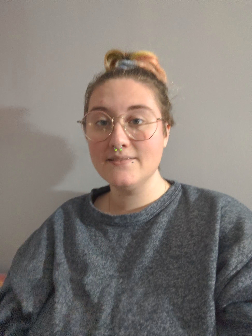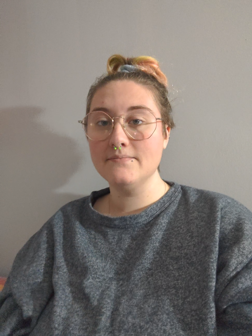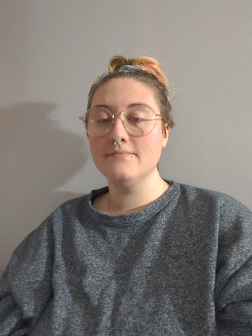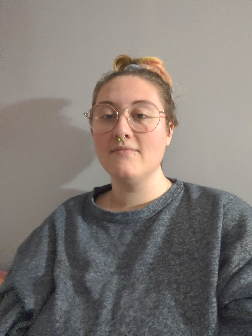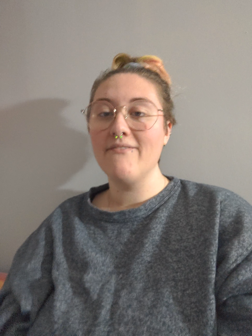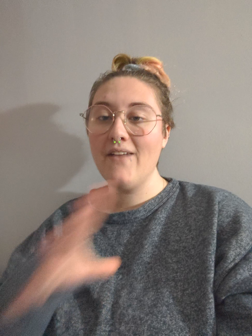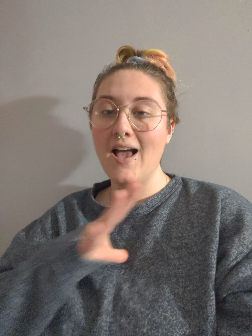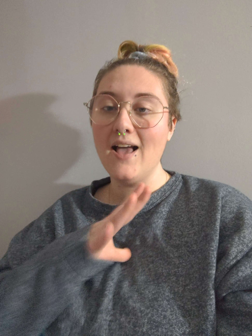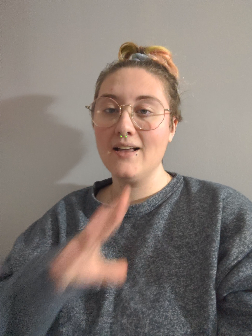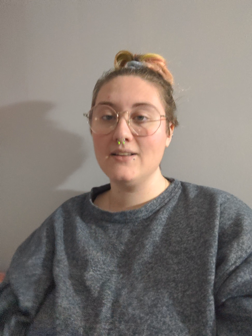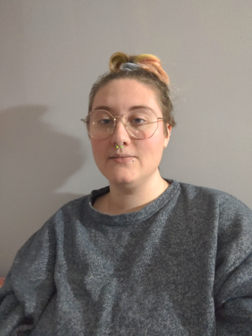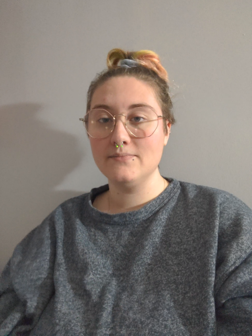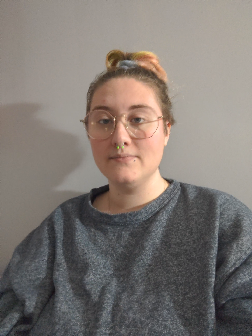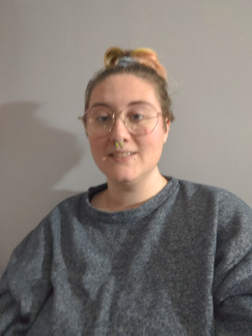fine